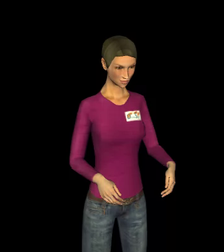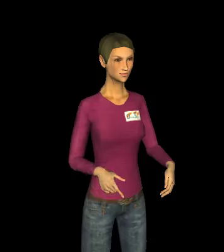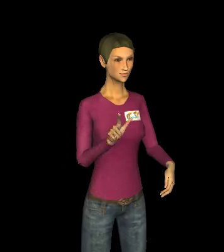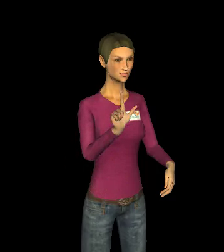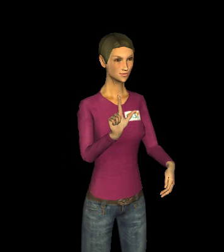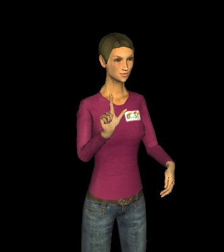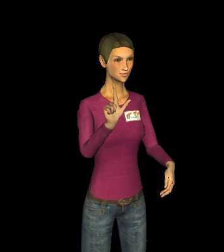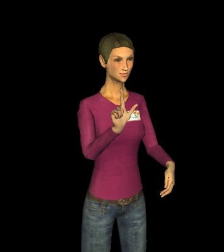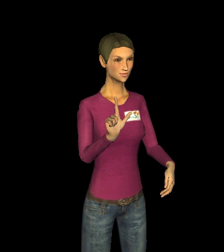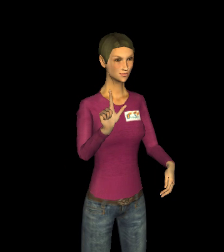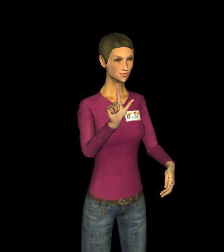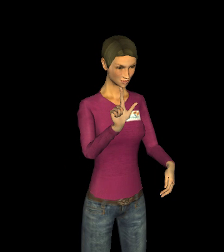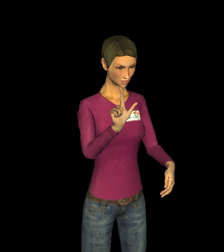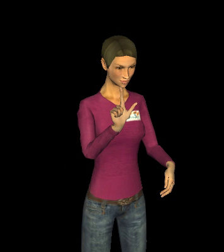الإثنين